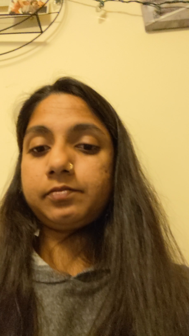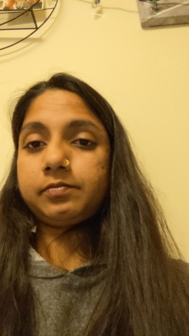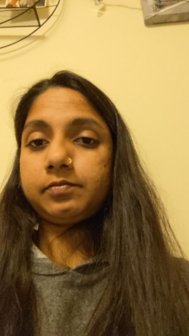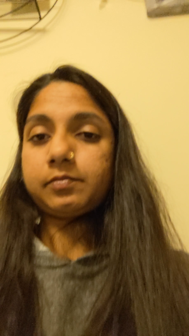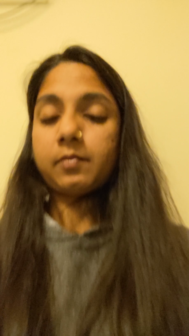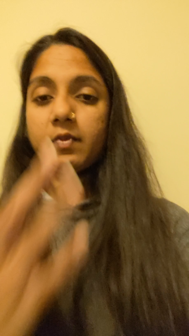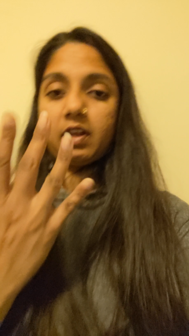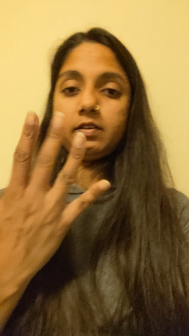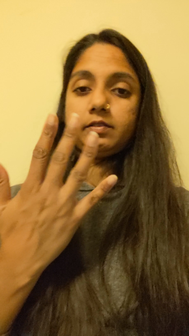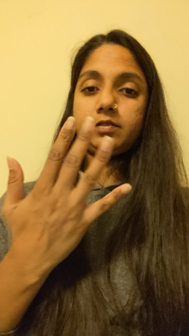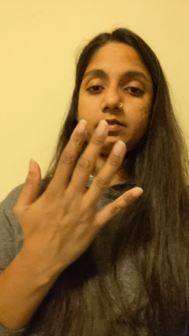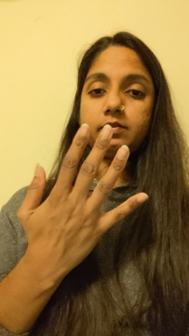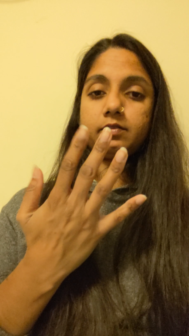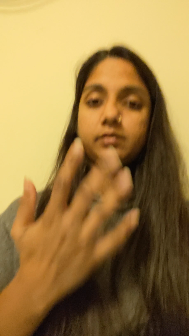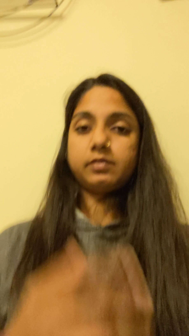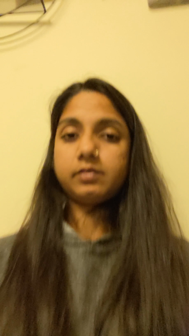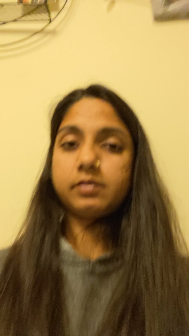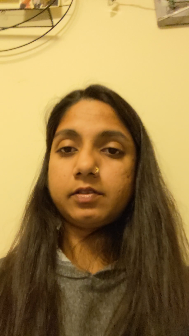hand